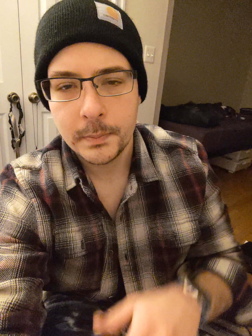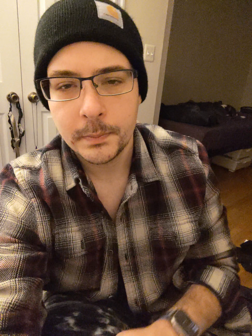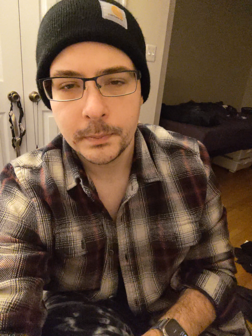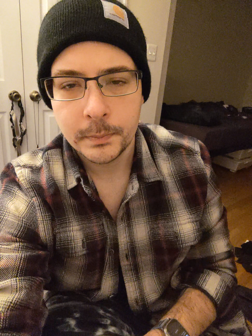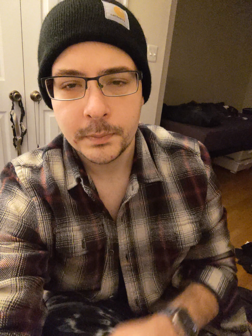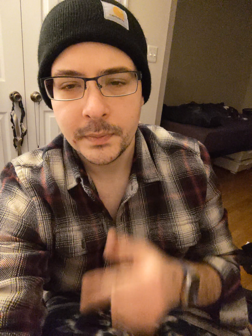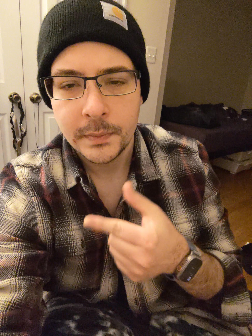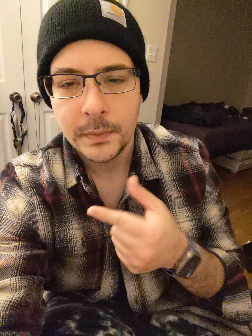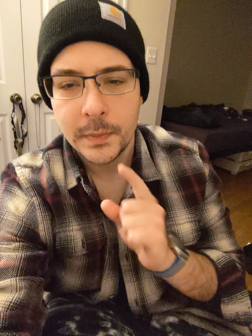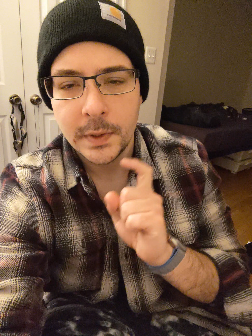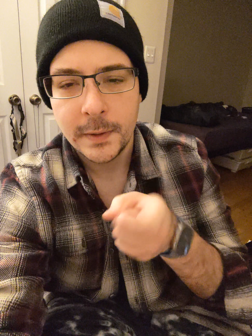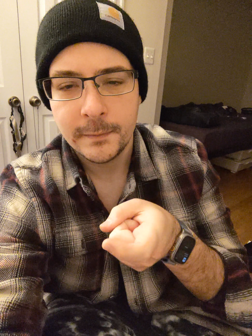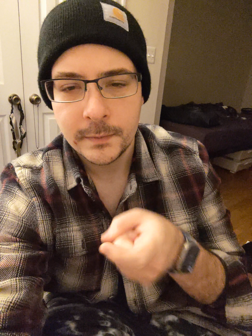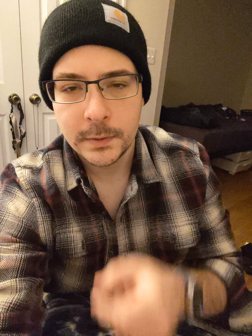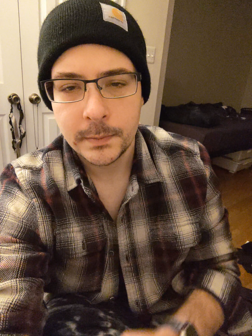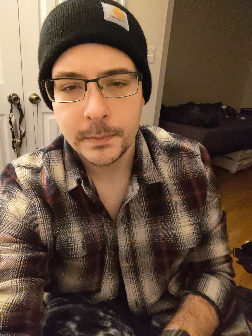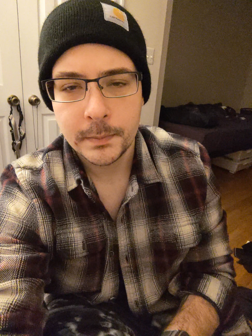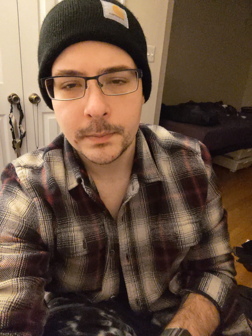gift